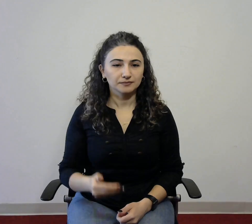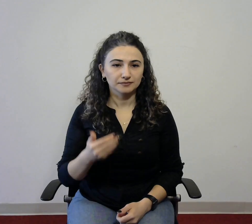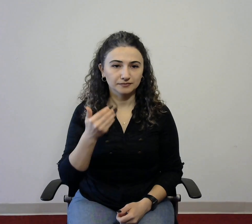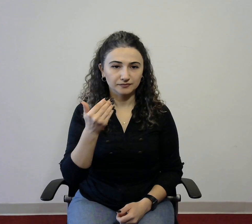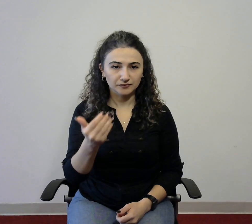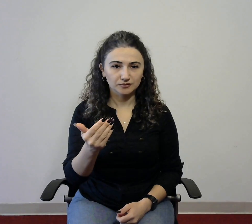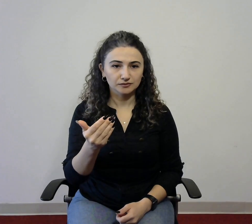siz